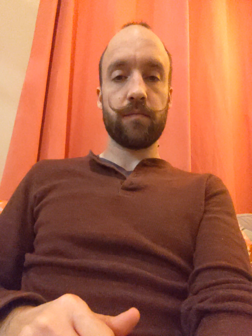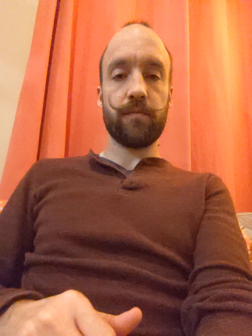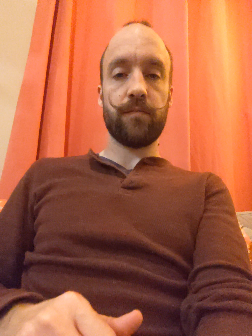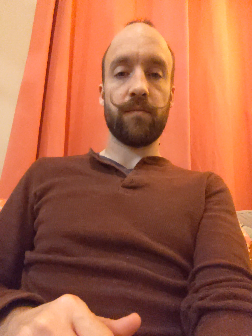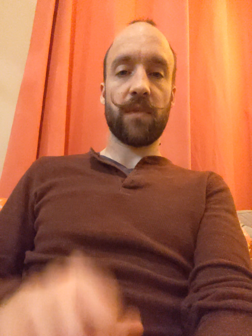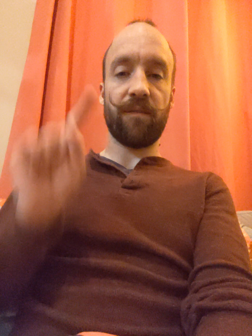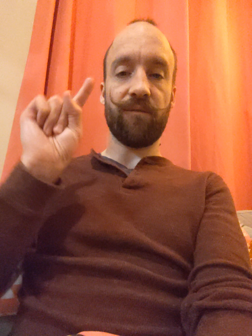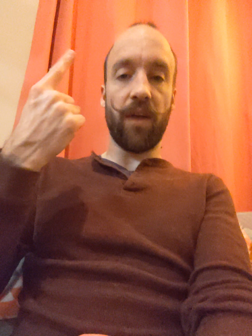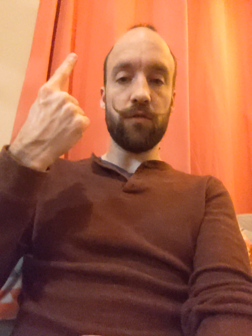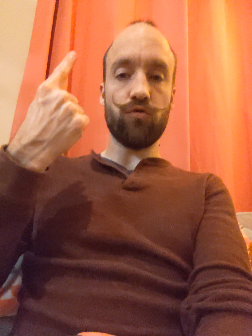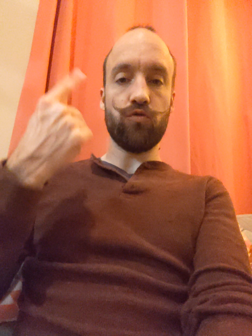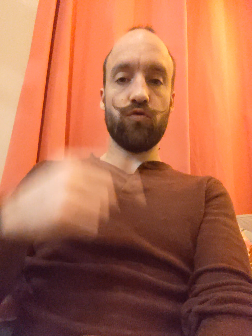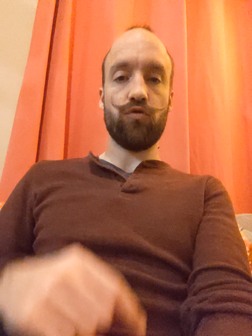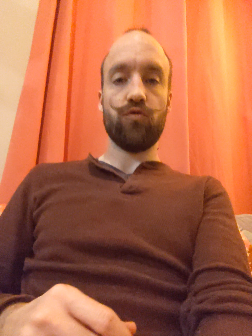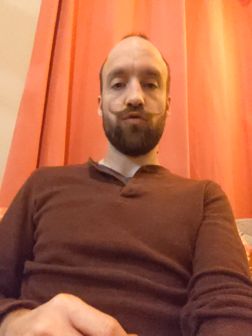first